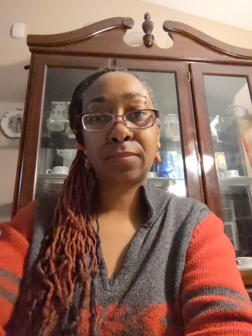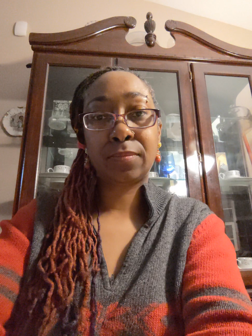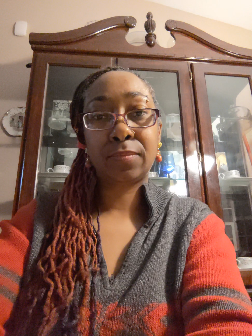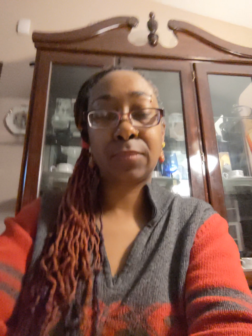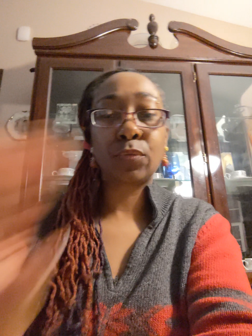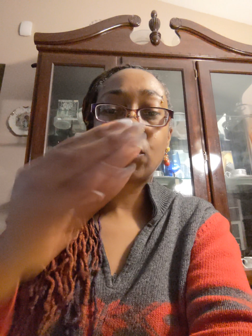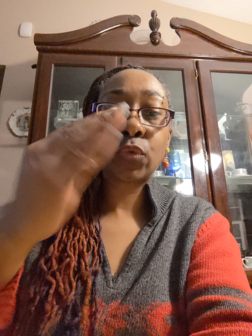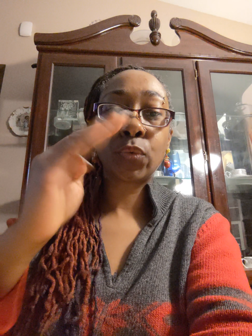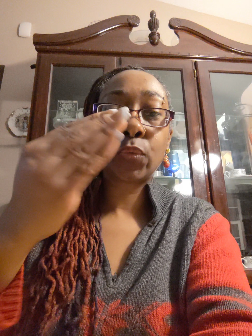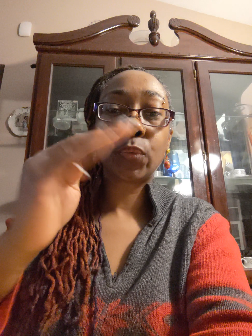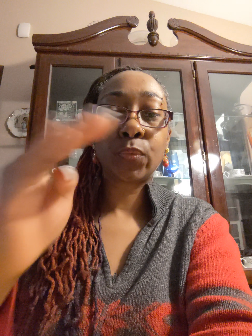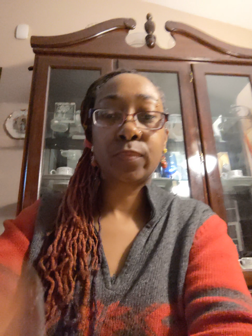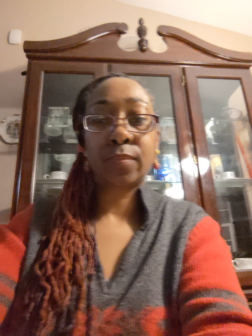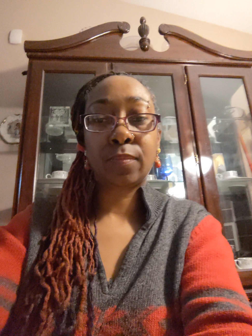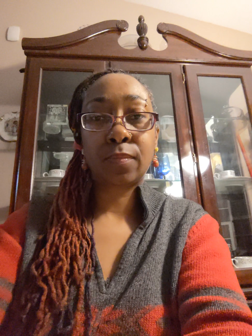blue